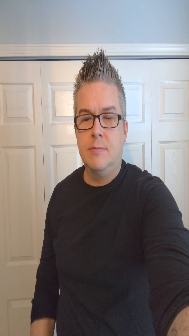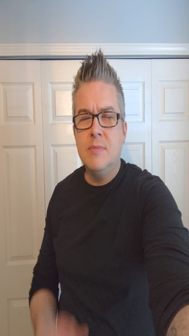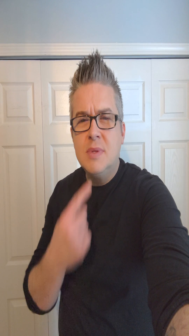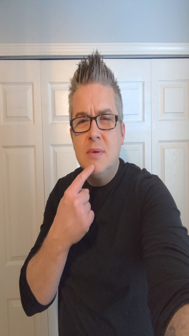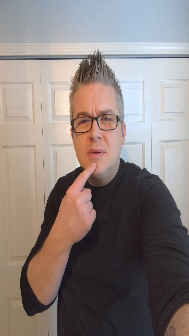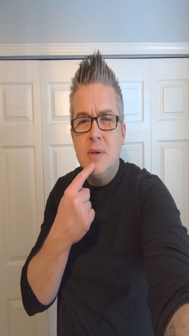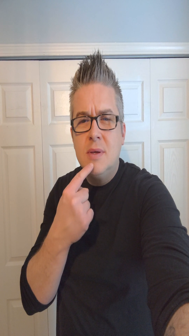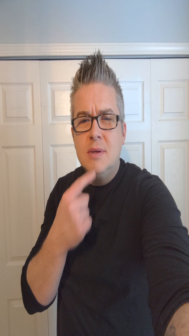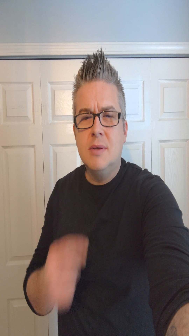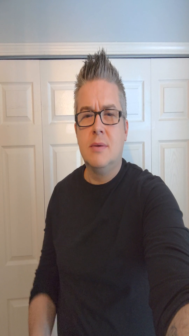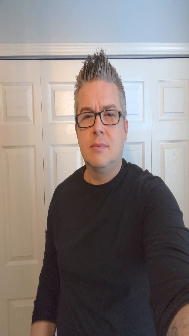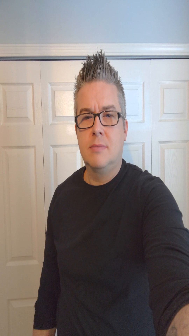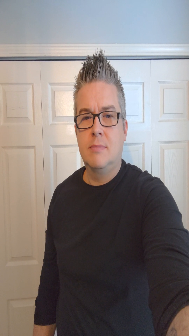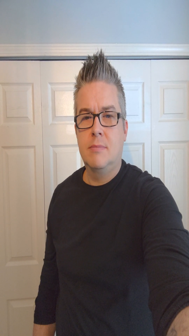say